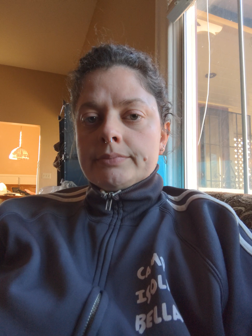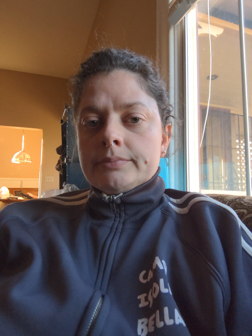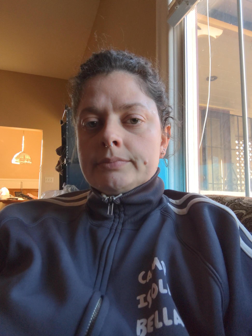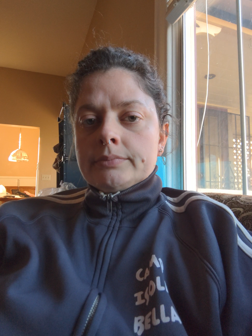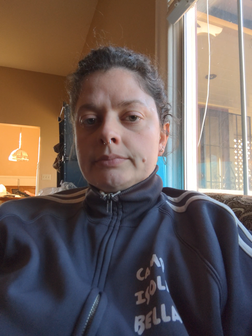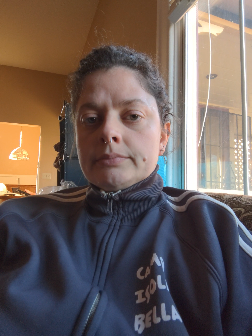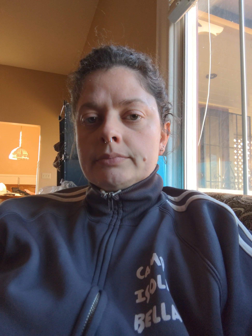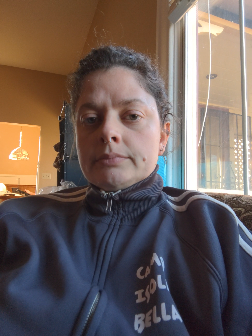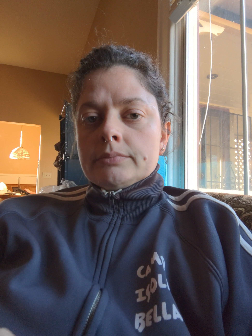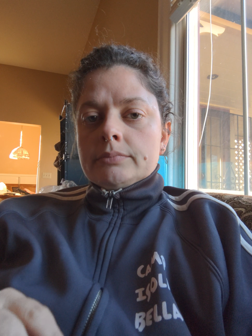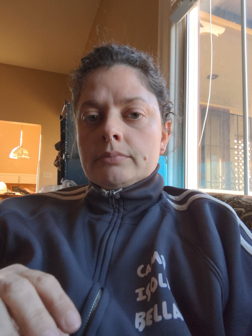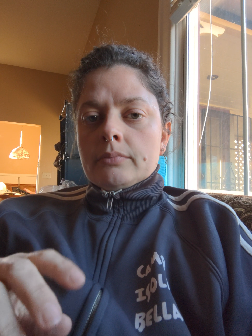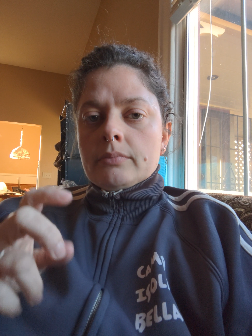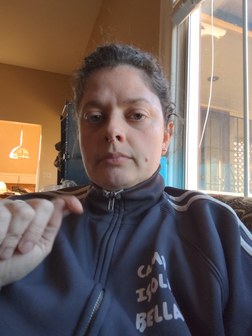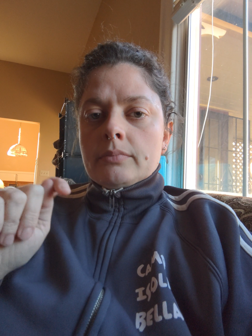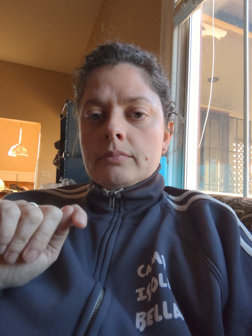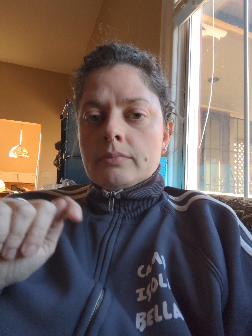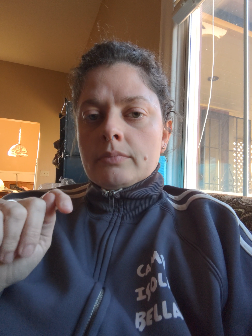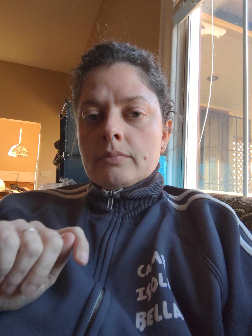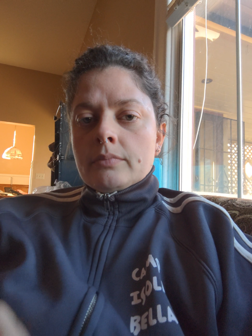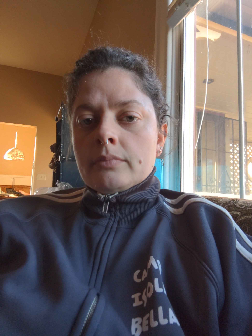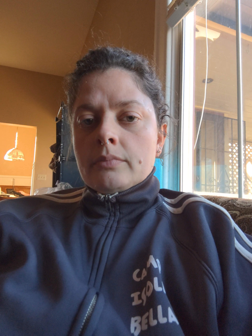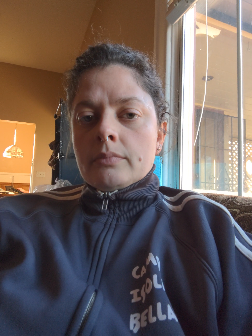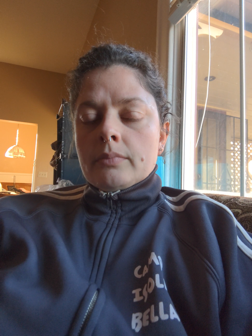potty